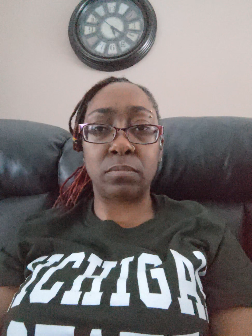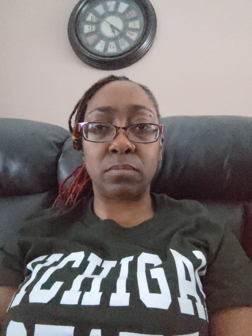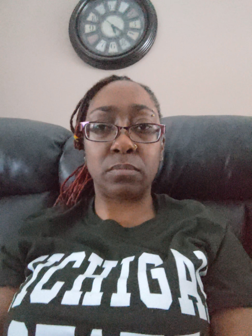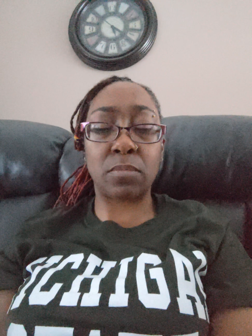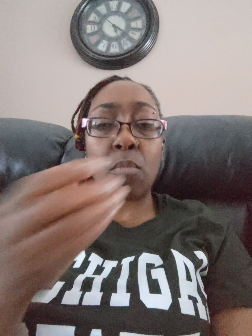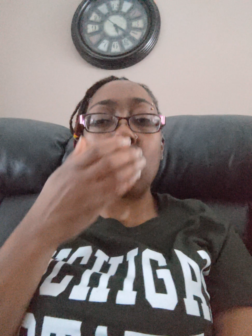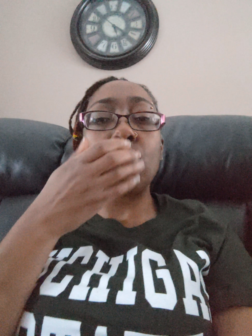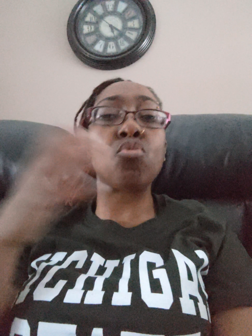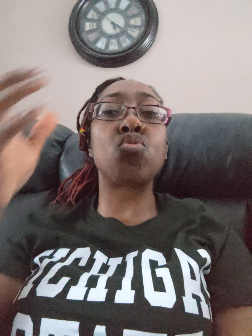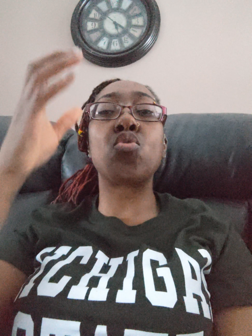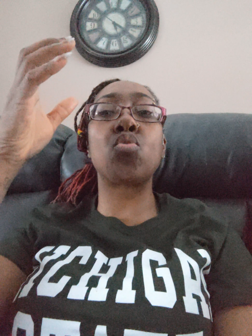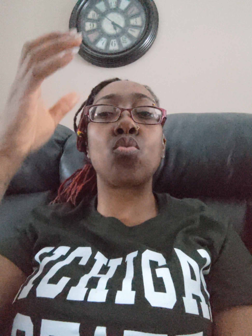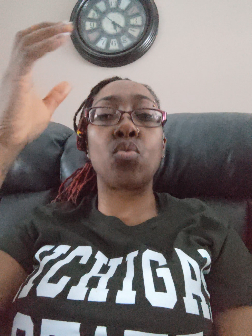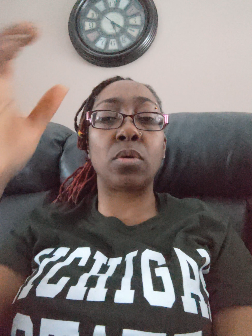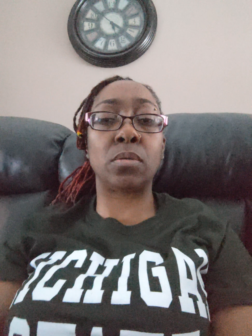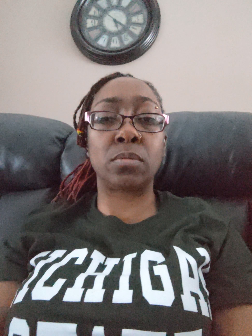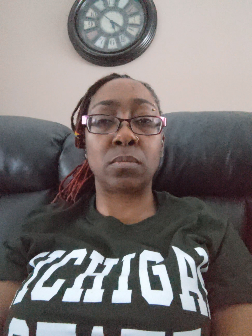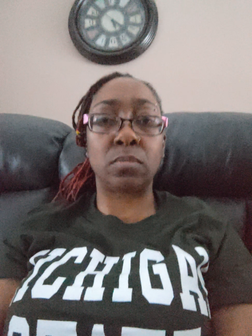balloon